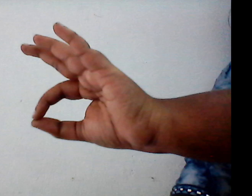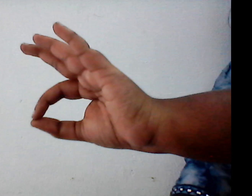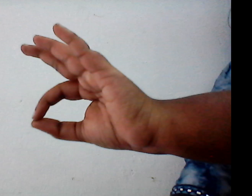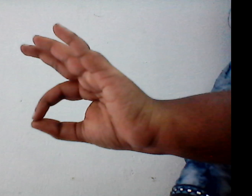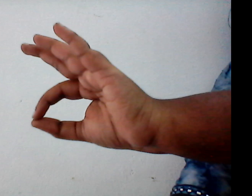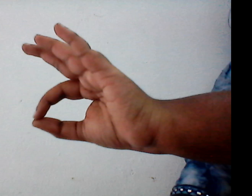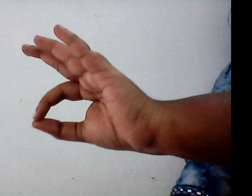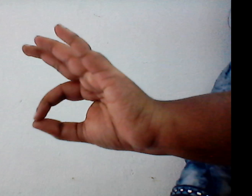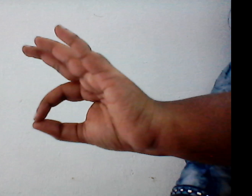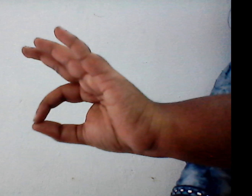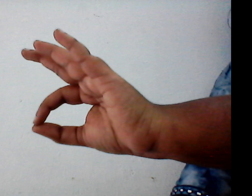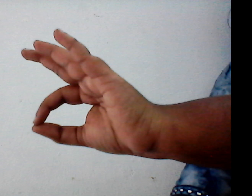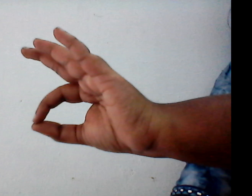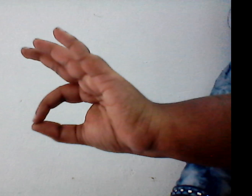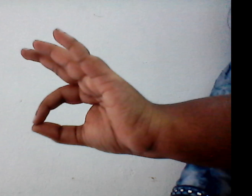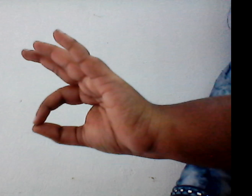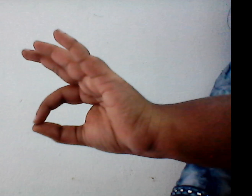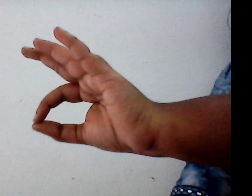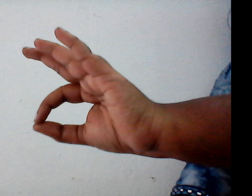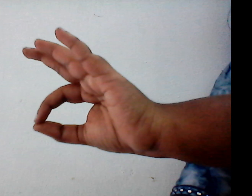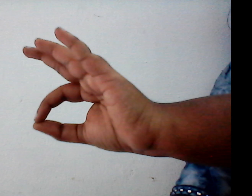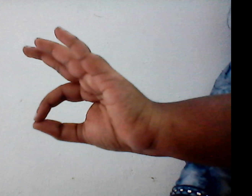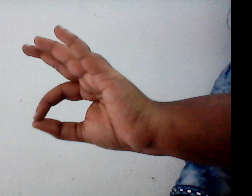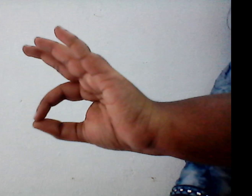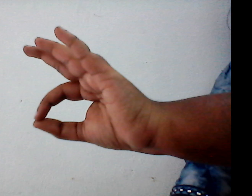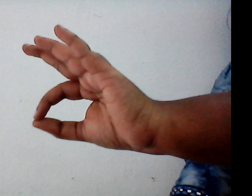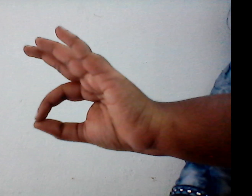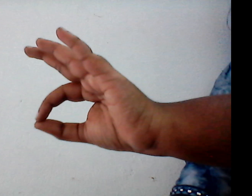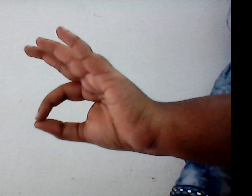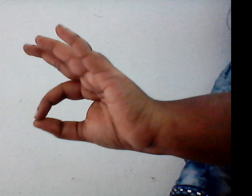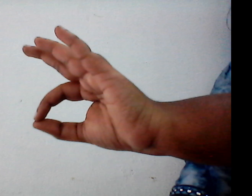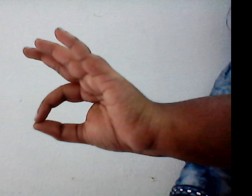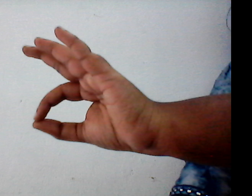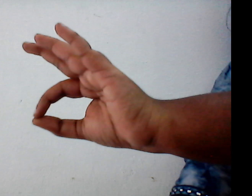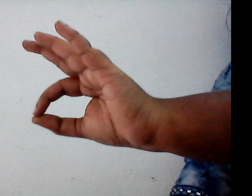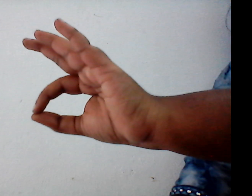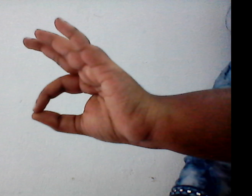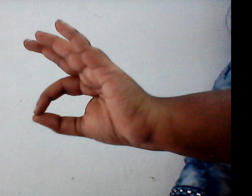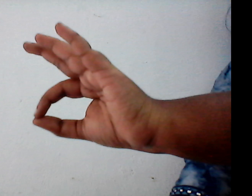ഒ